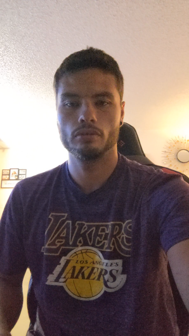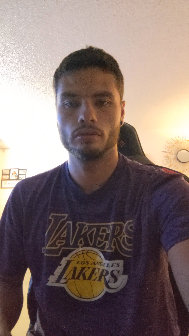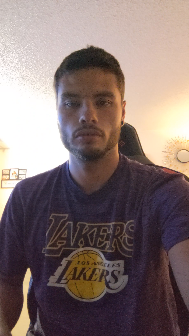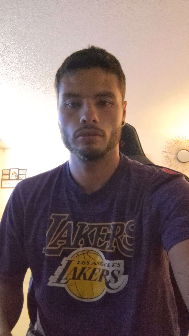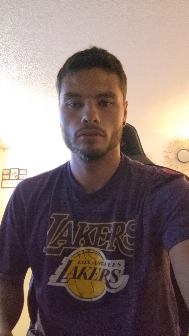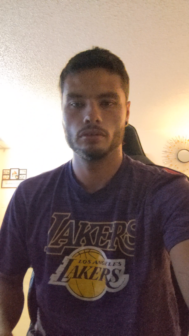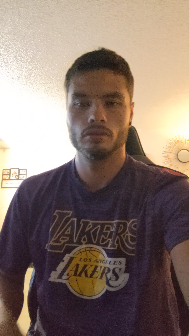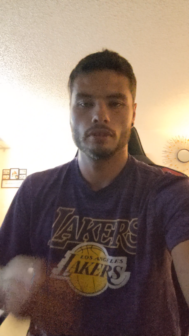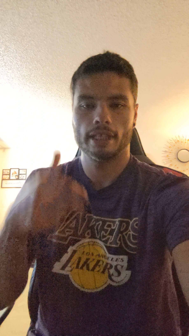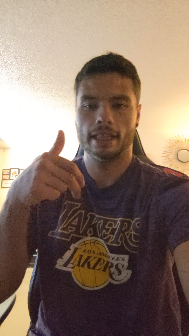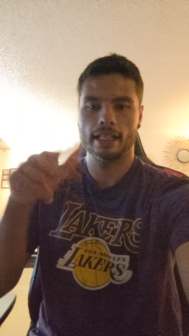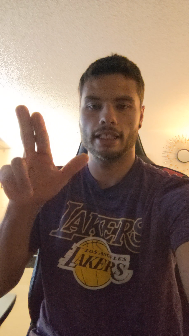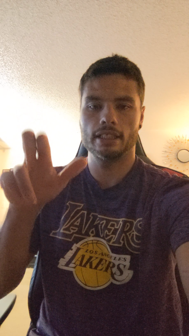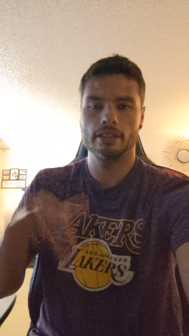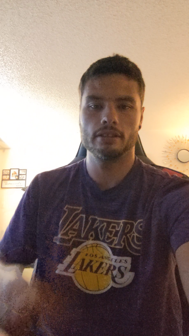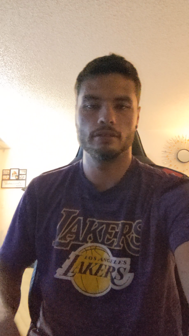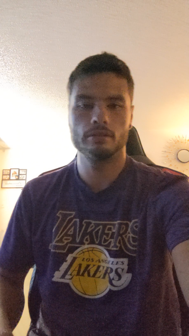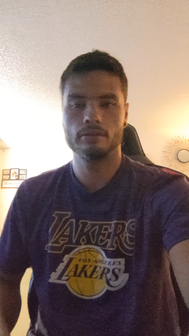lick